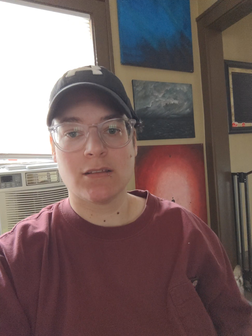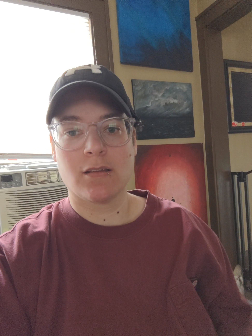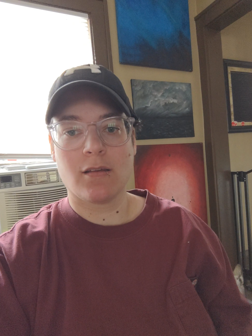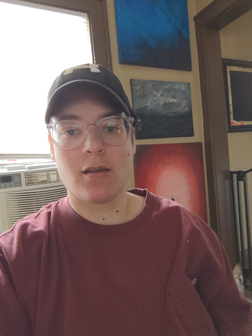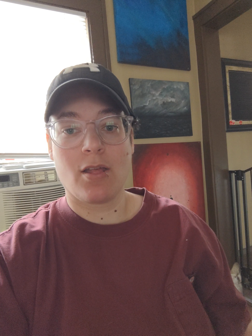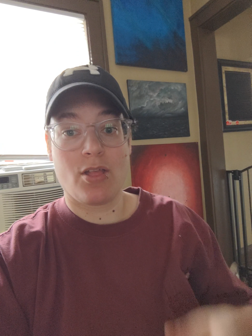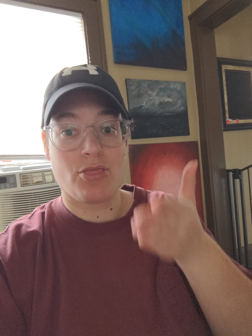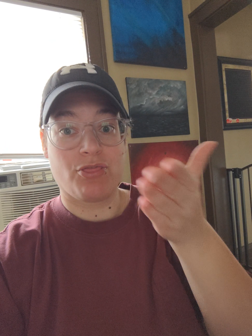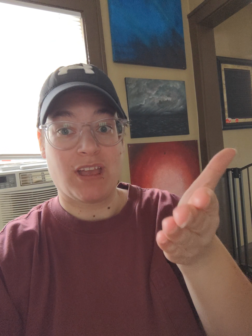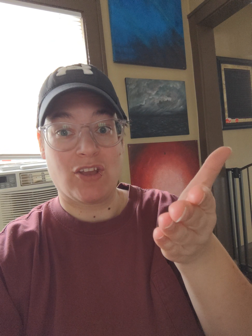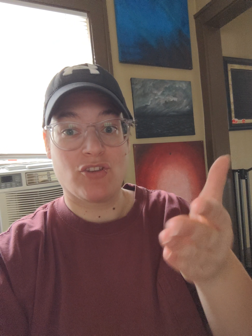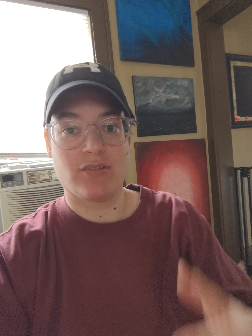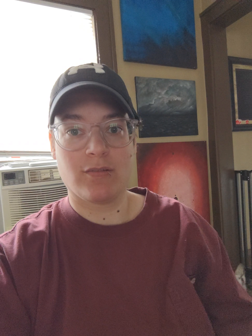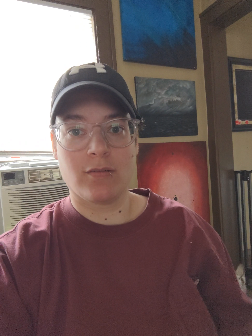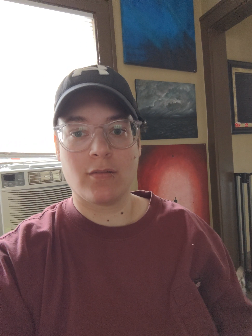there